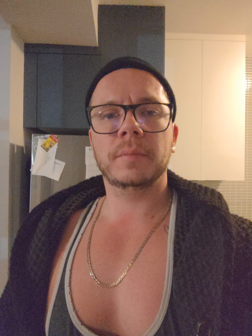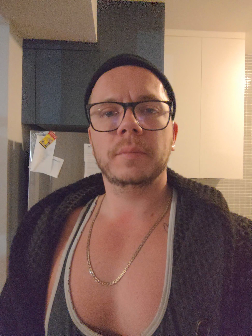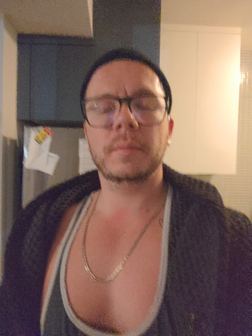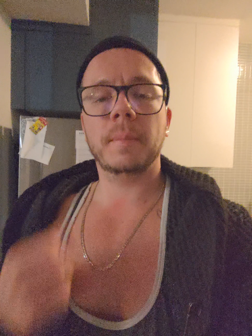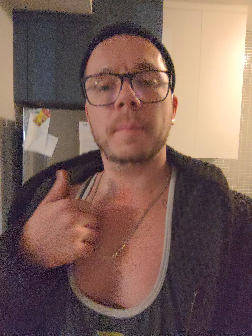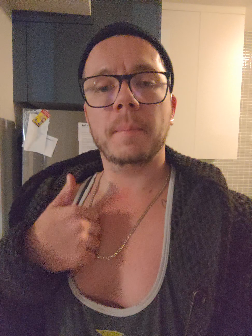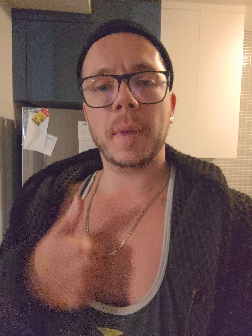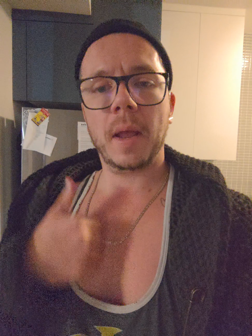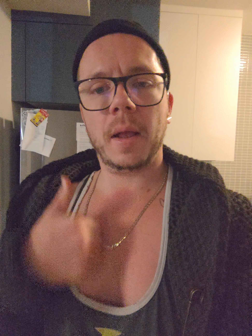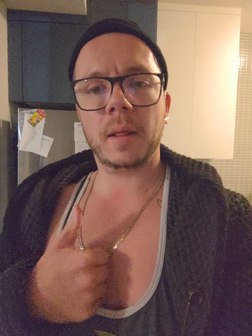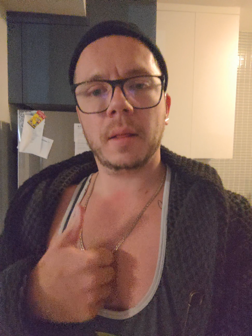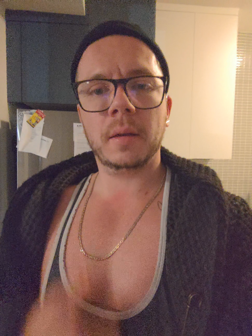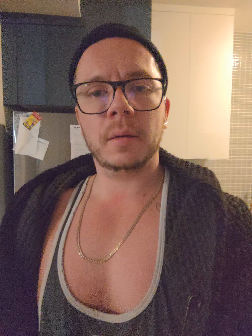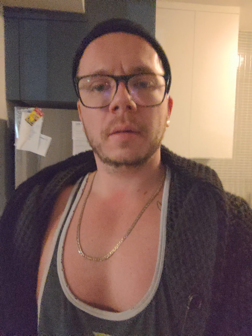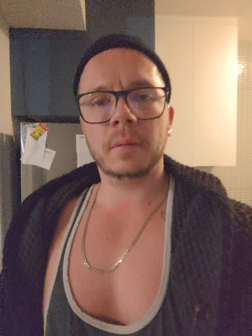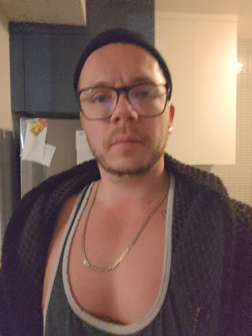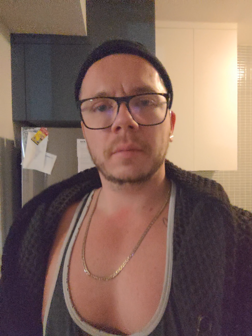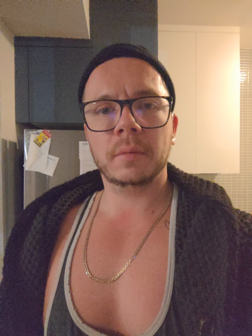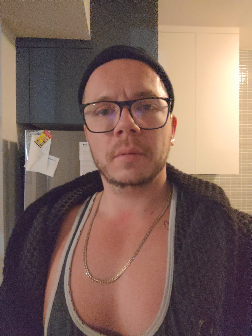bath